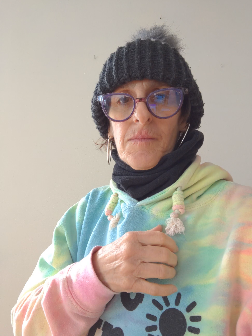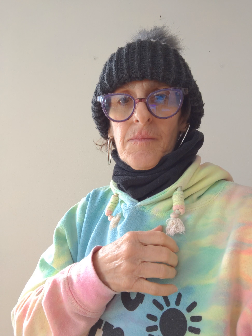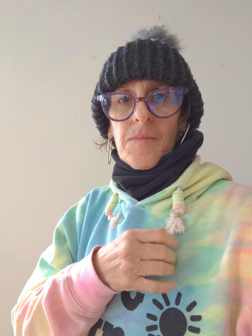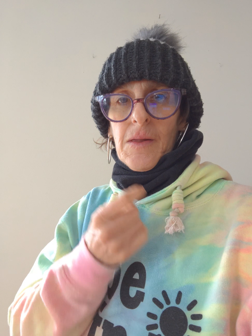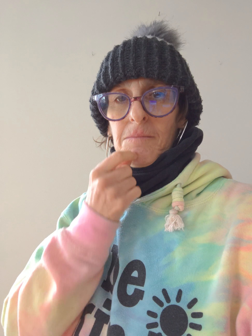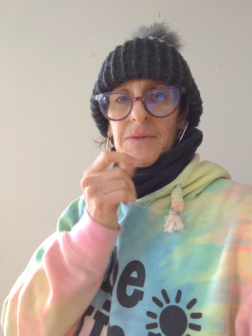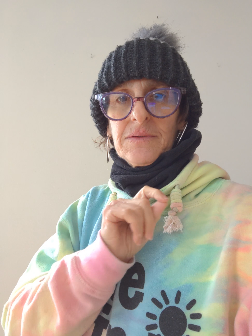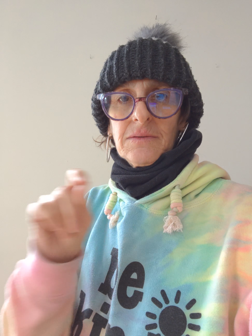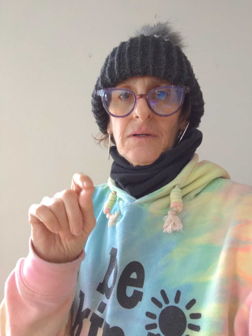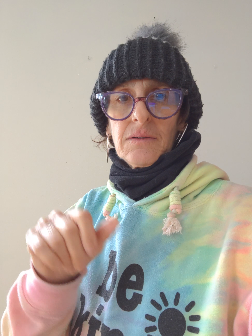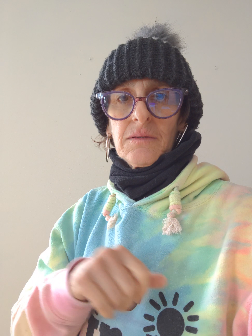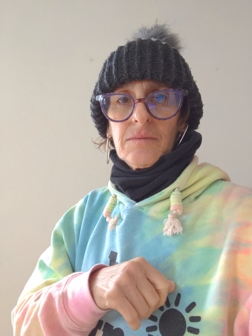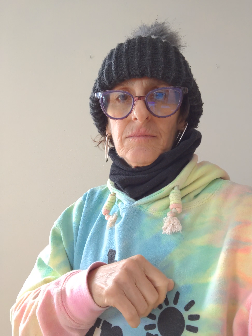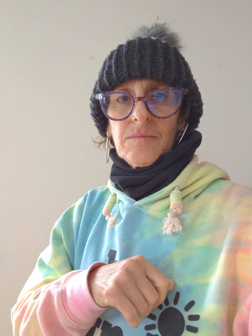pencil